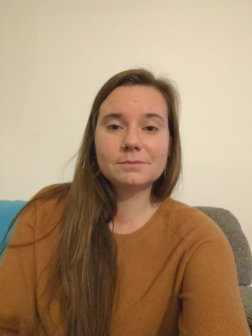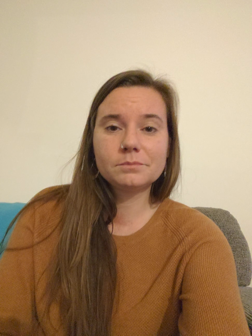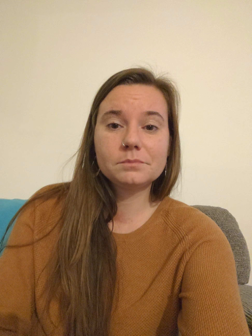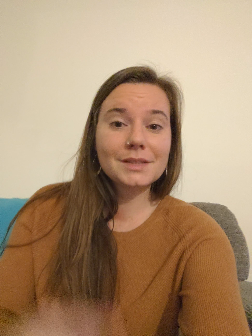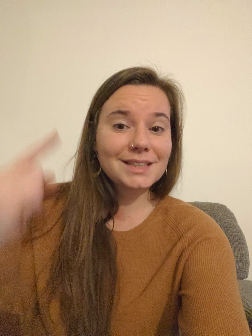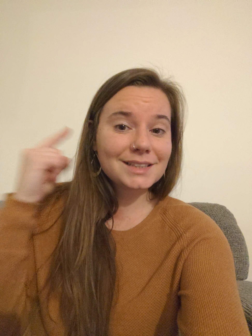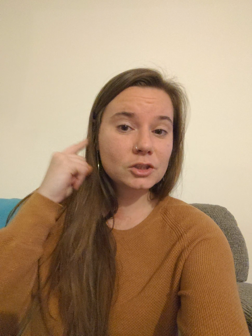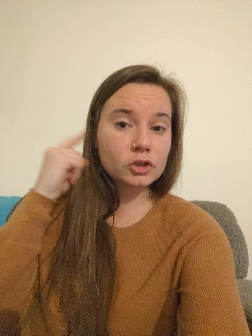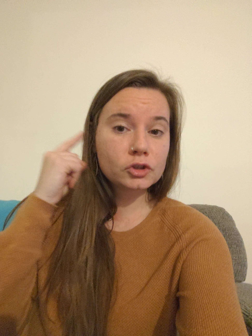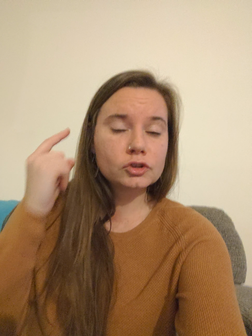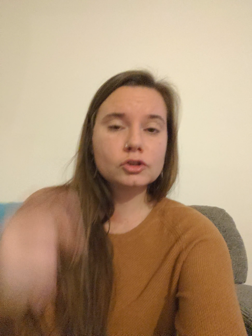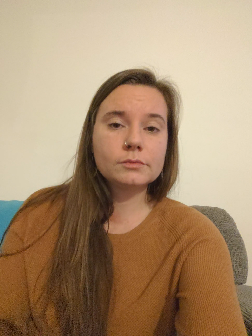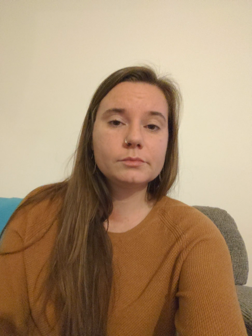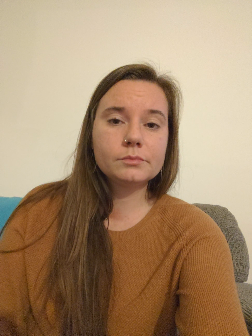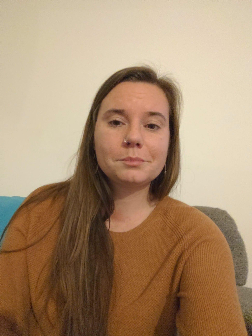ear